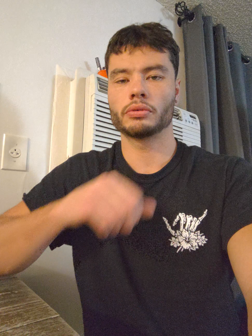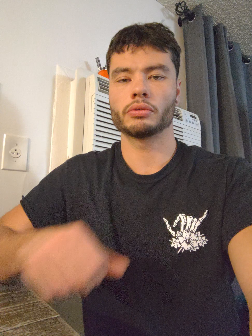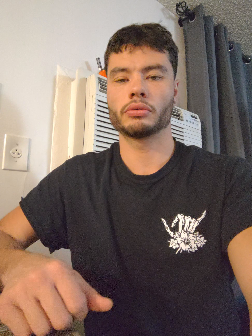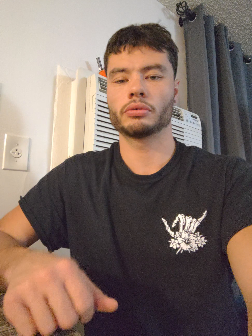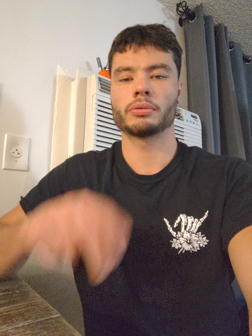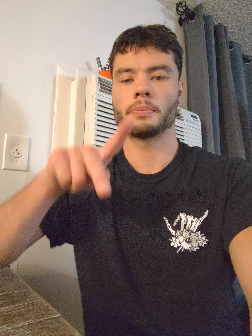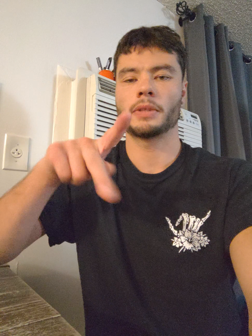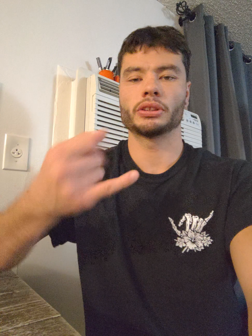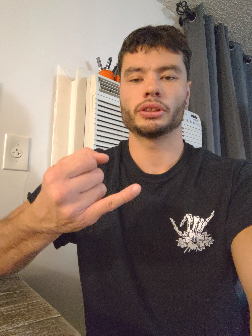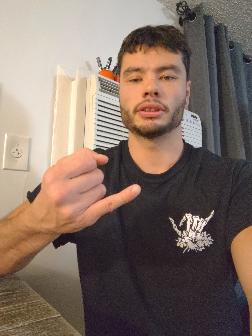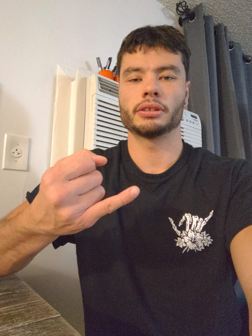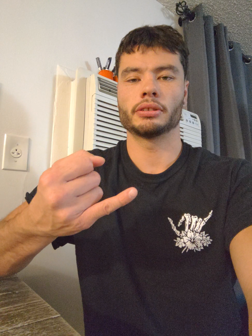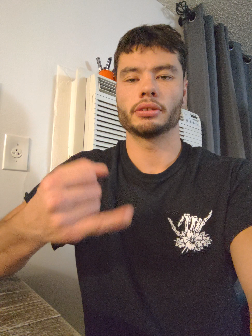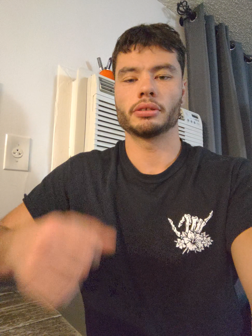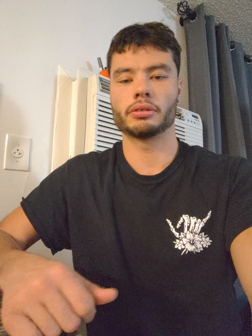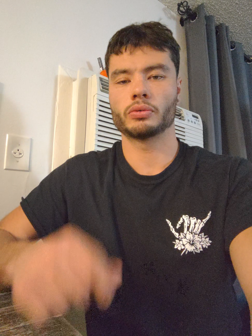pajamas